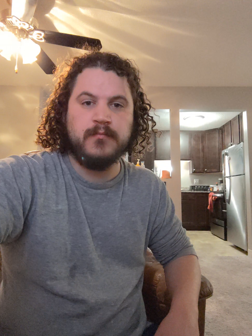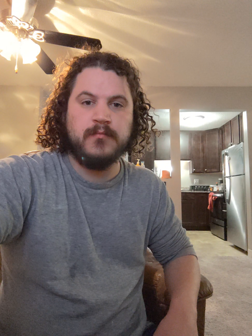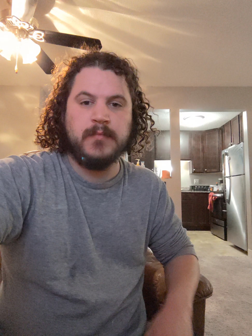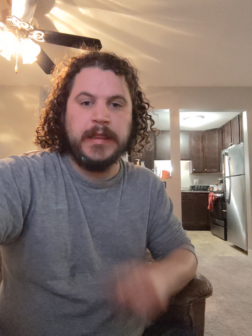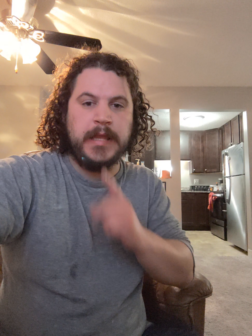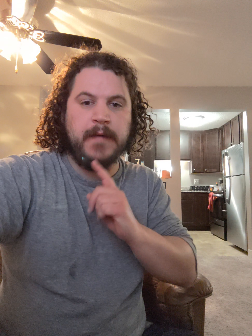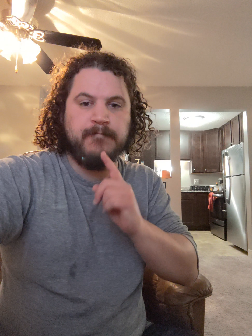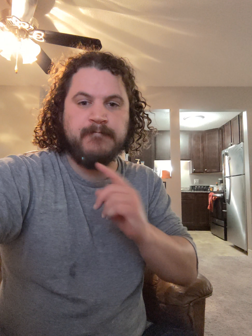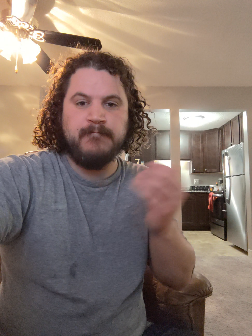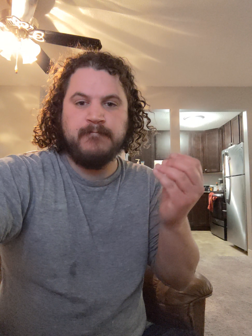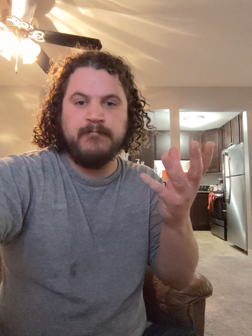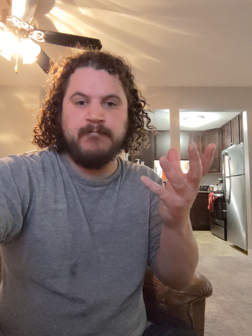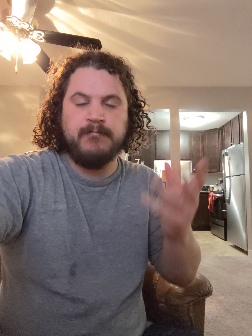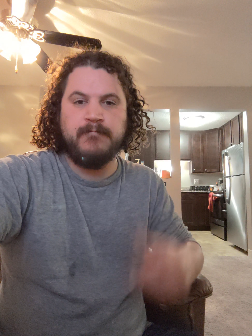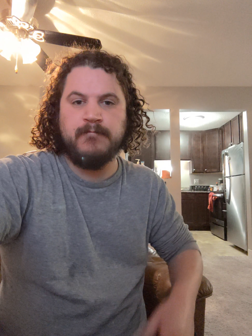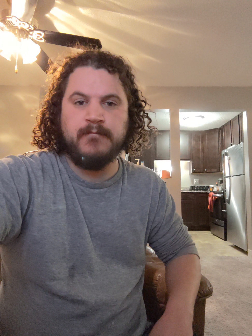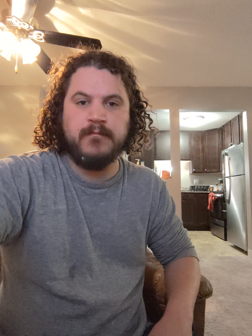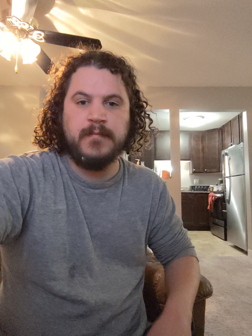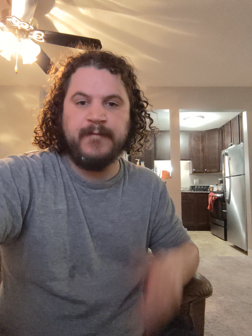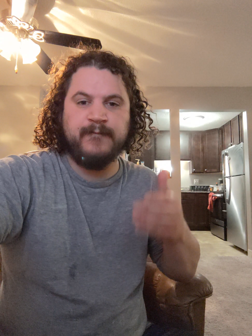lamp